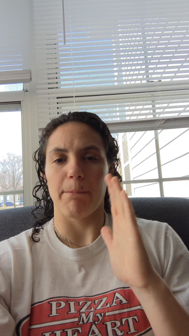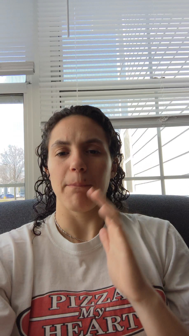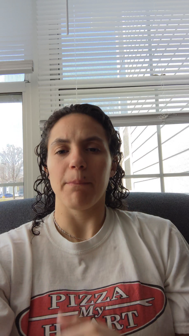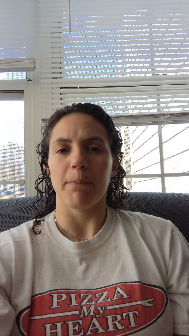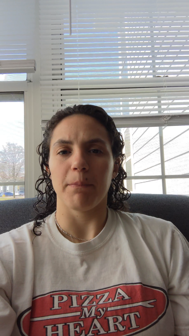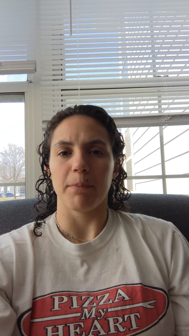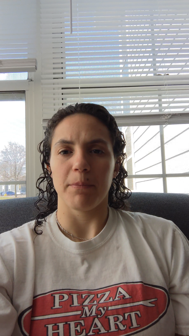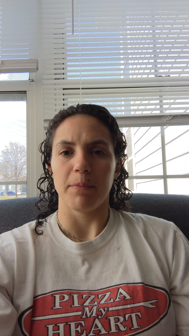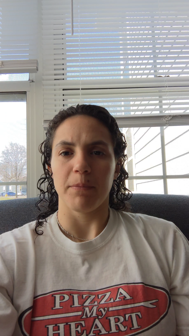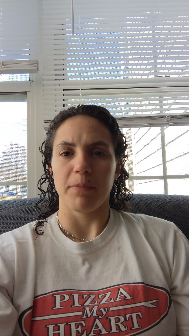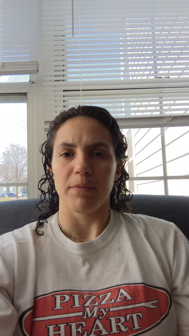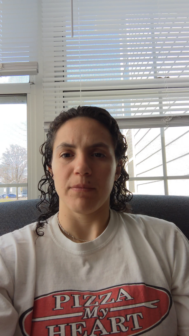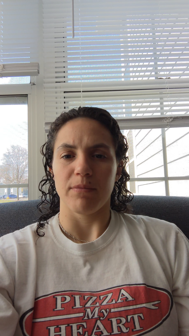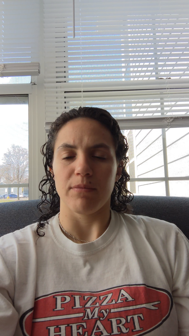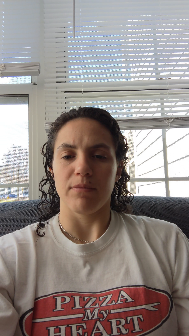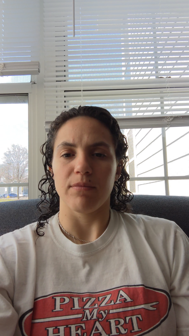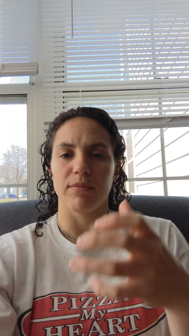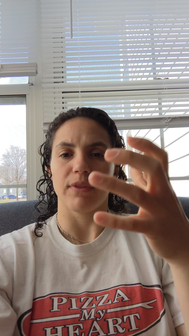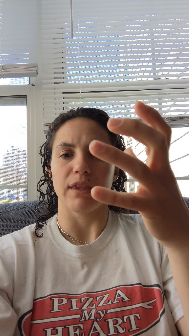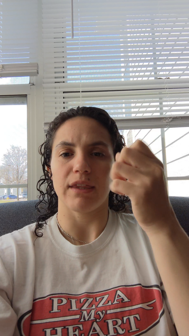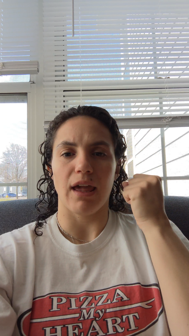get